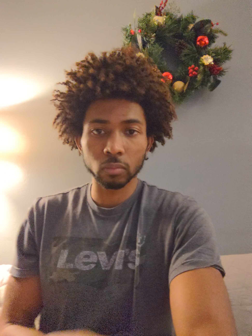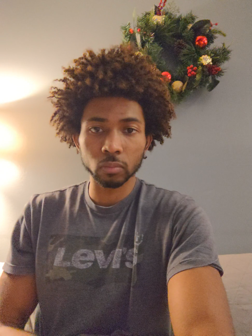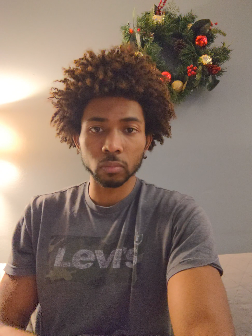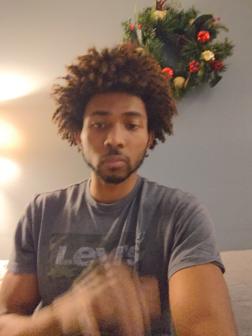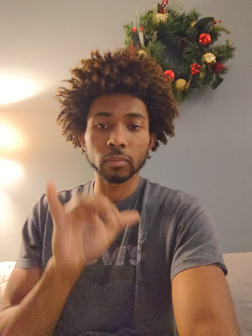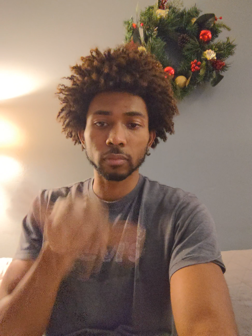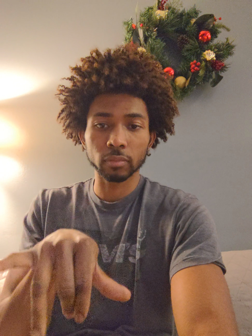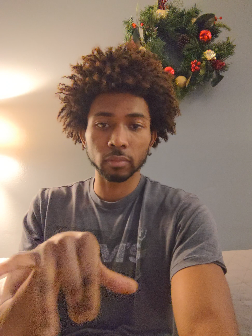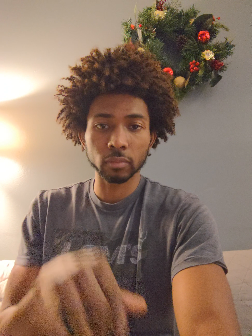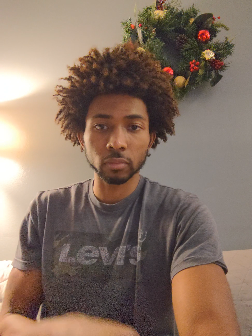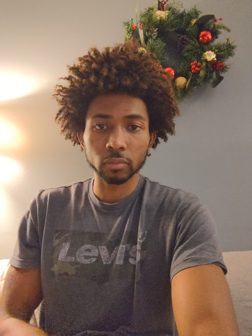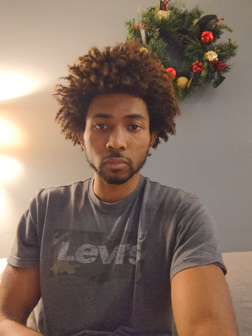that